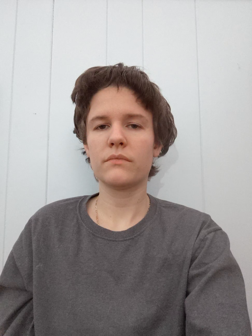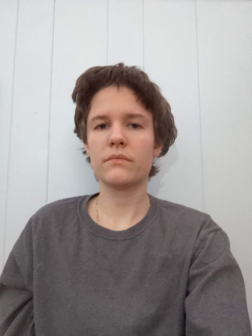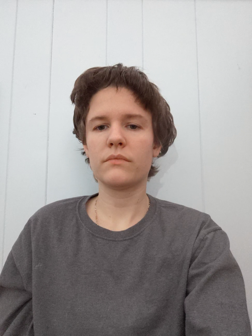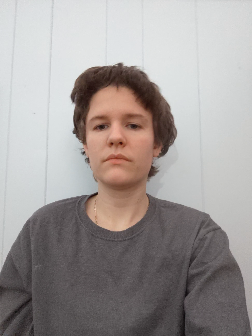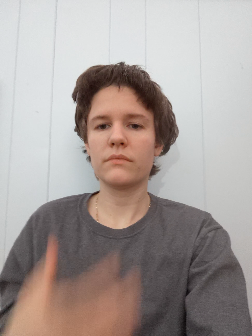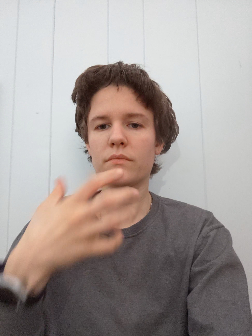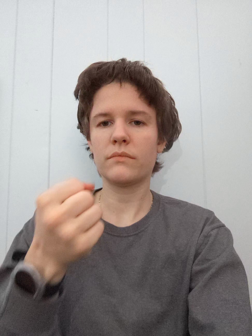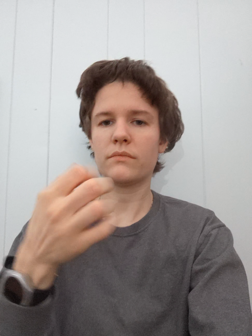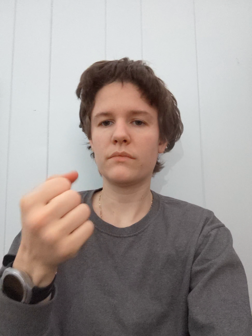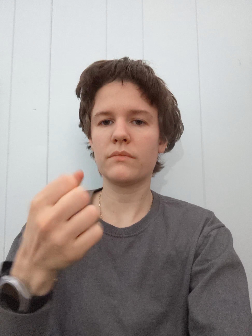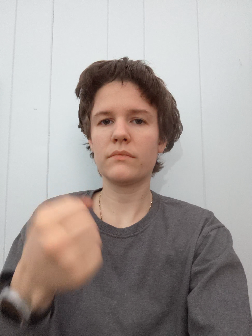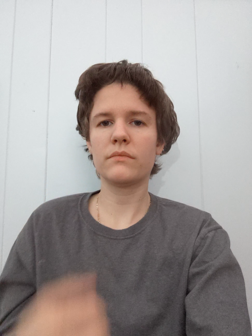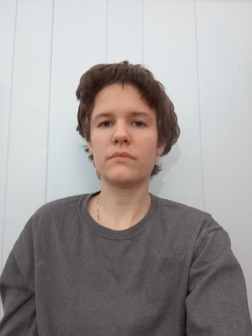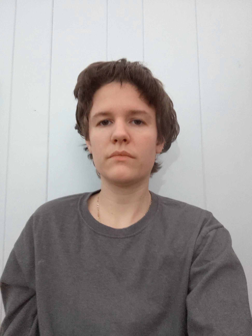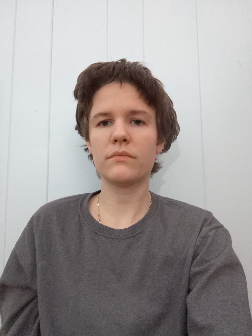milk